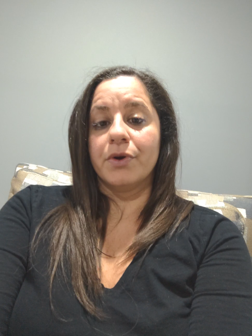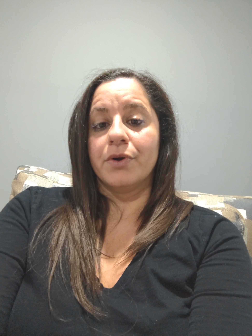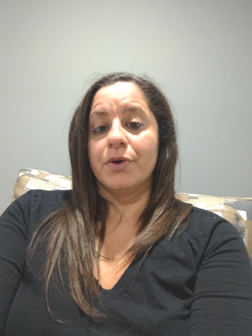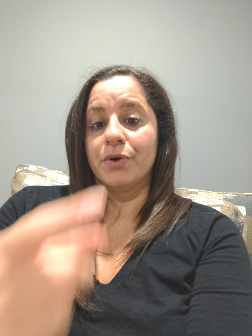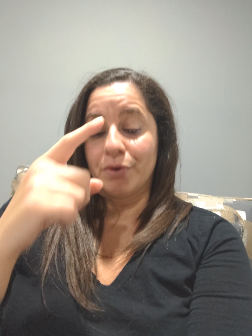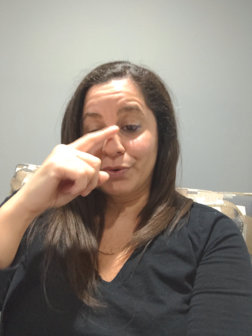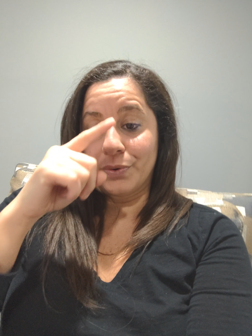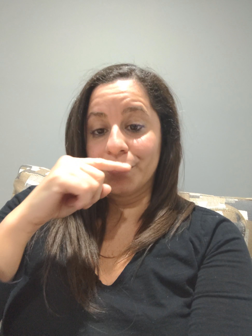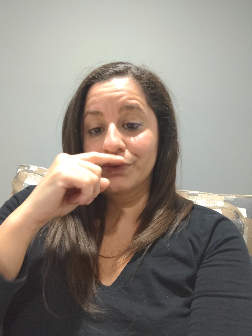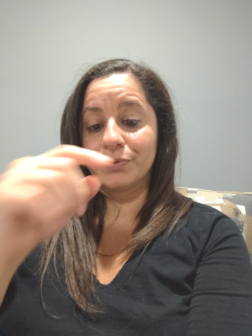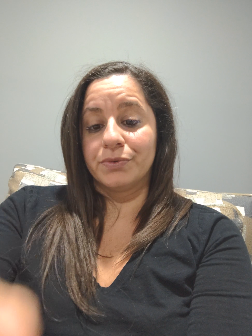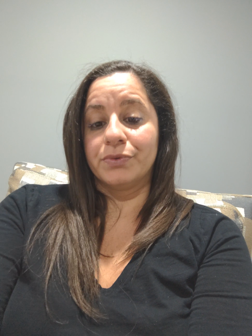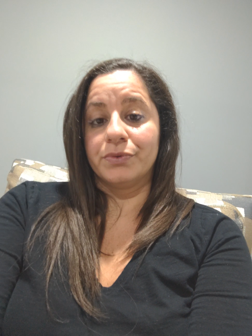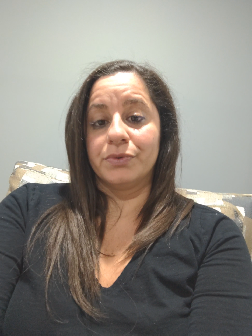noisy